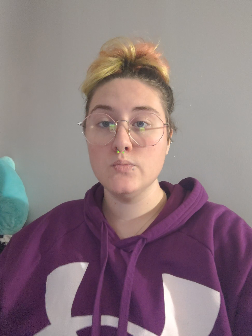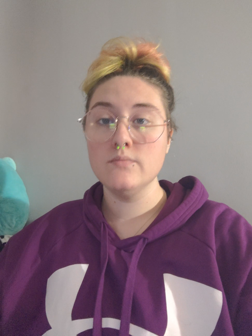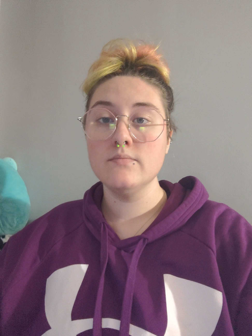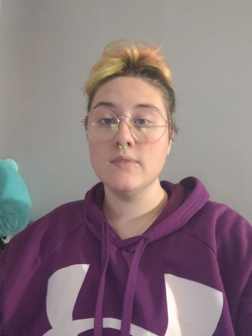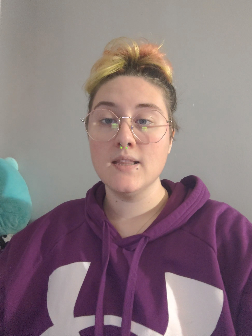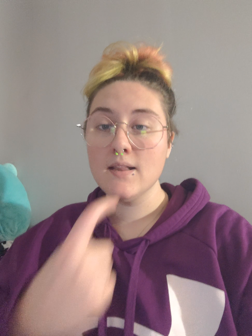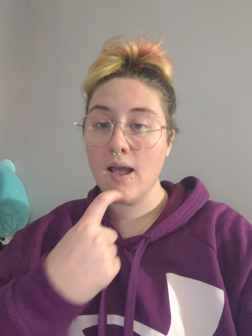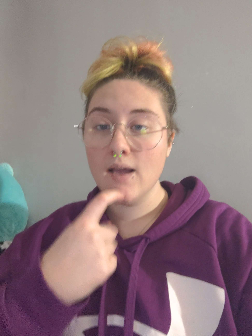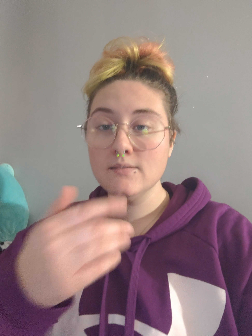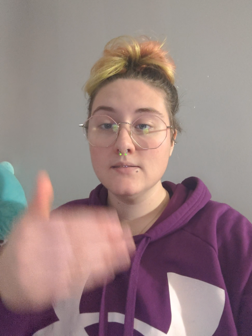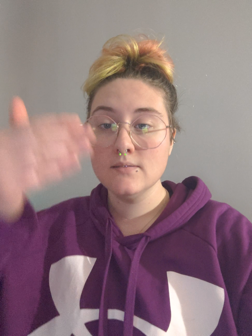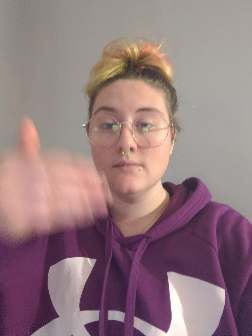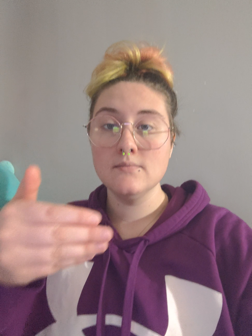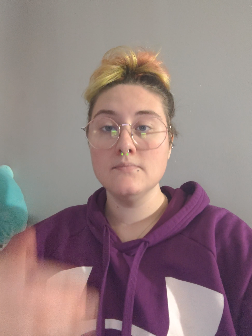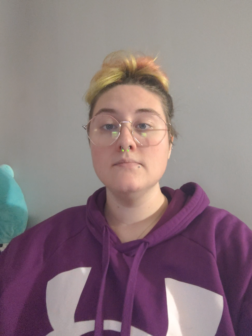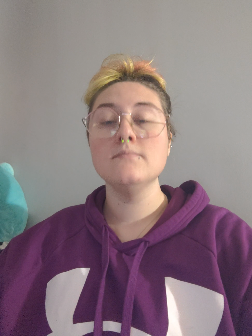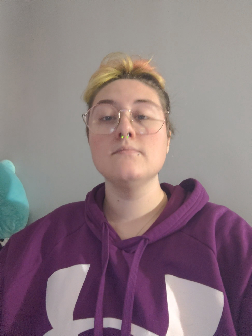window